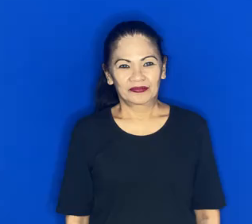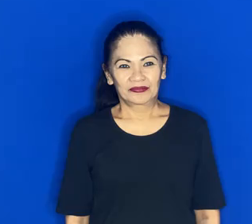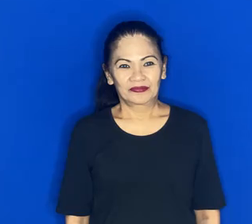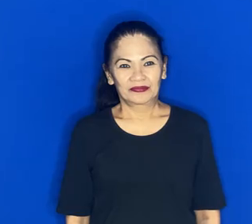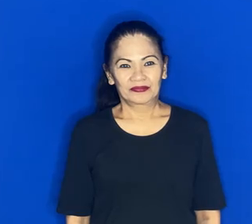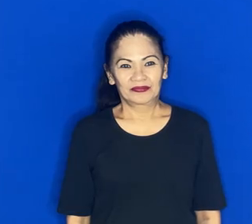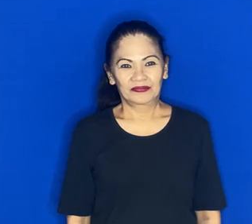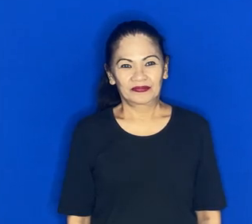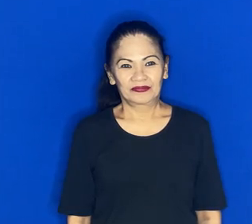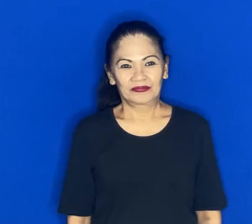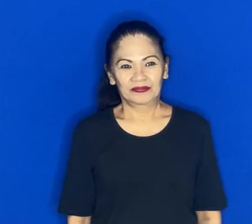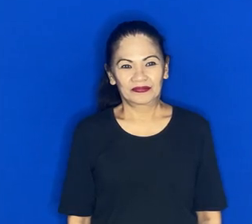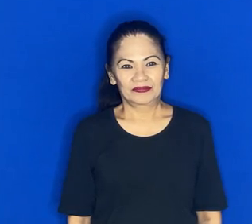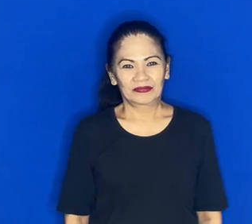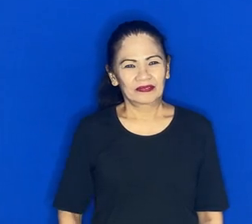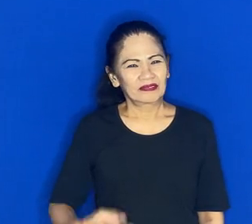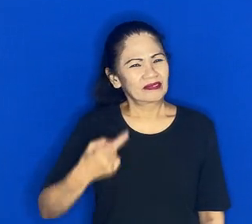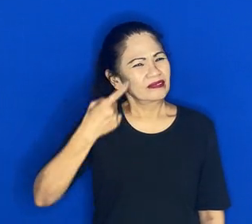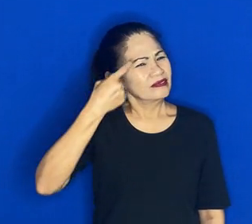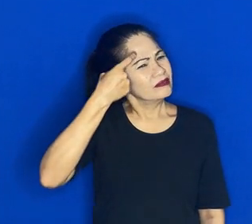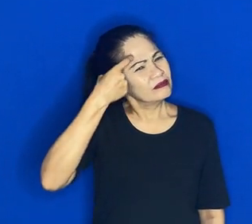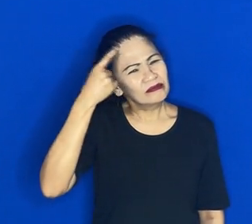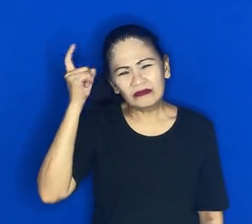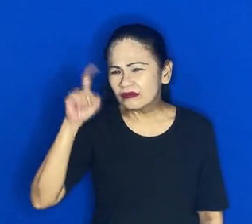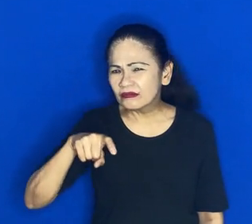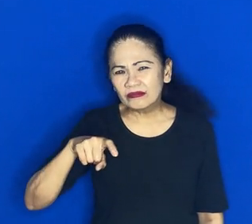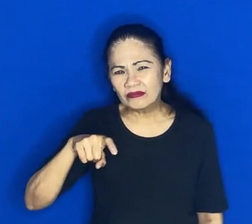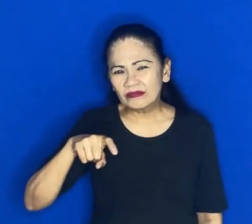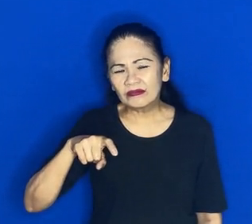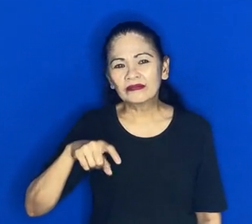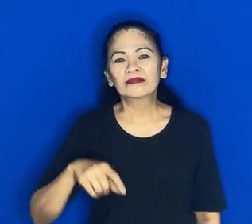don’t understand